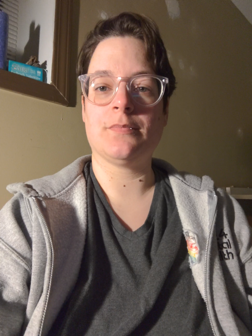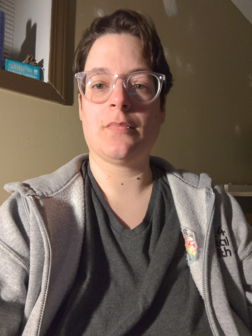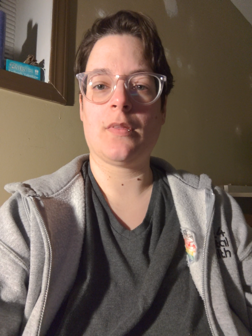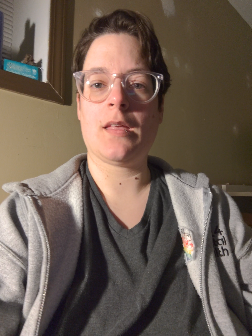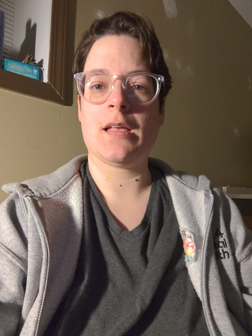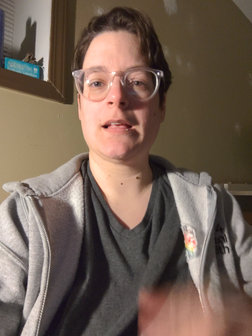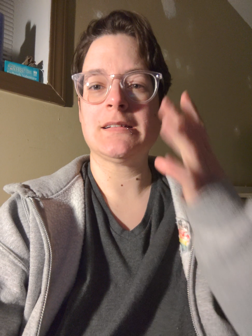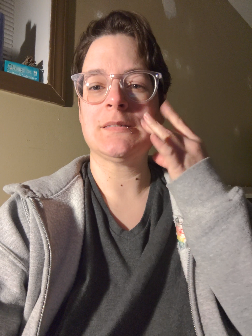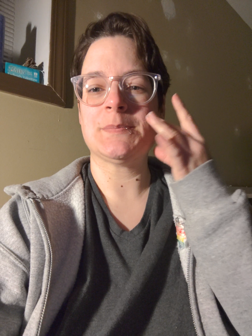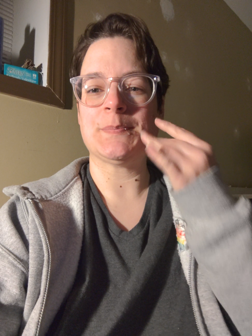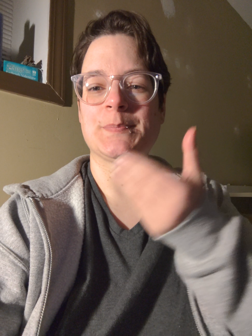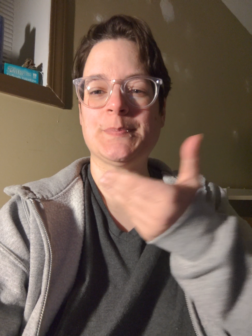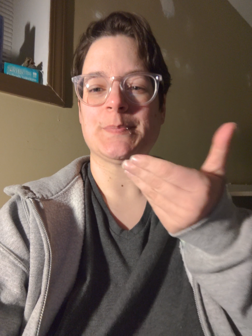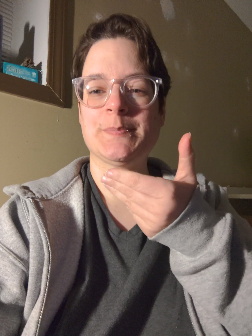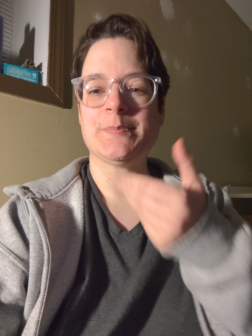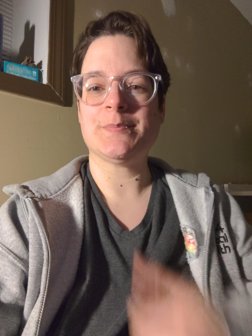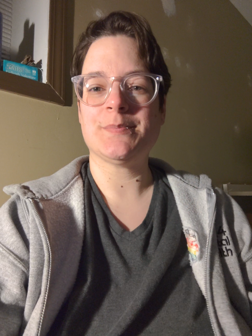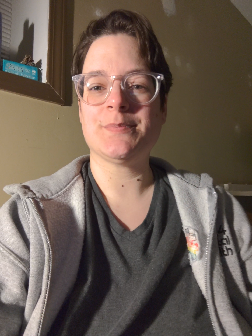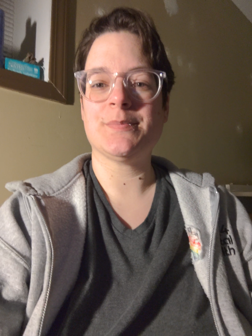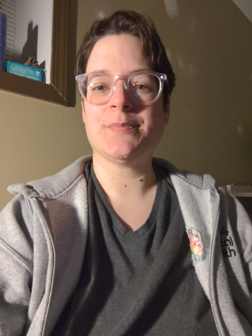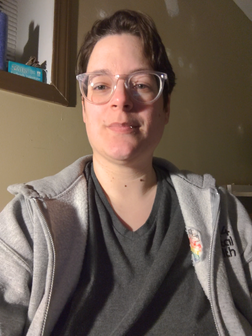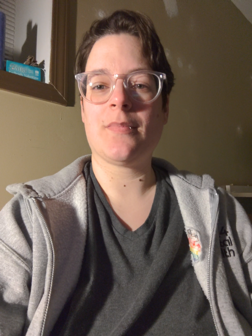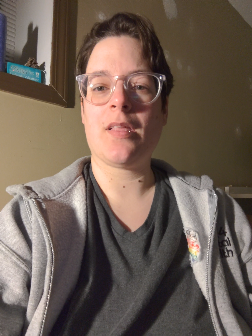kitty